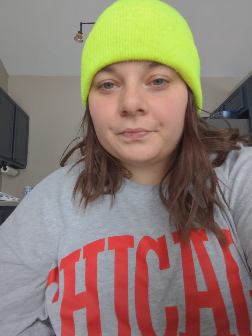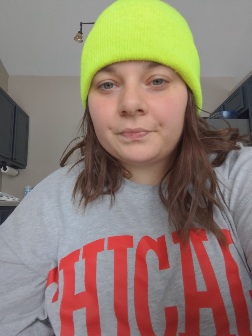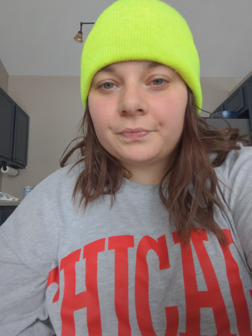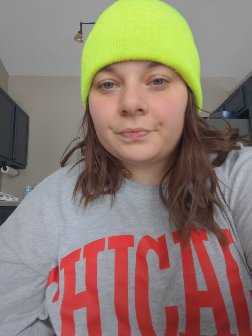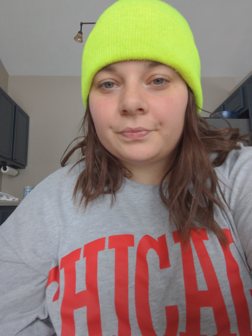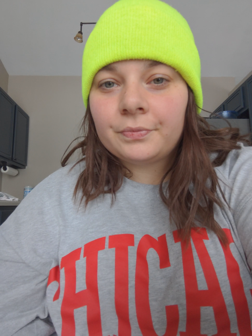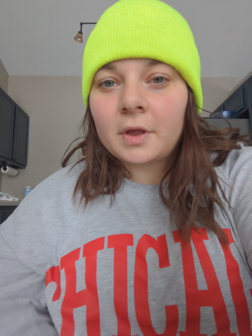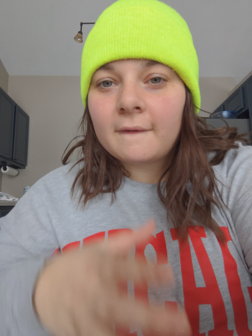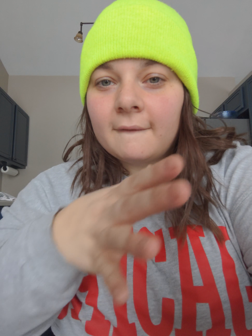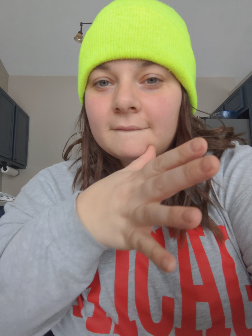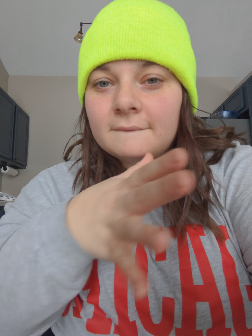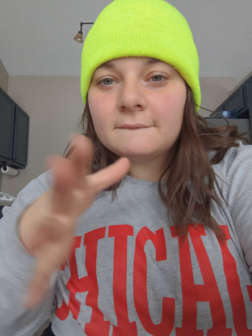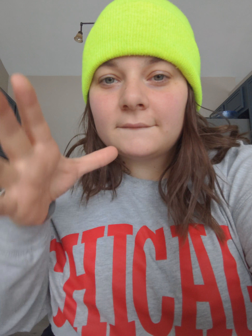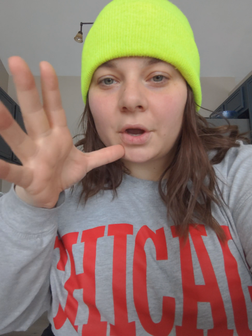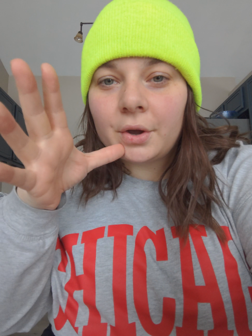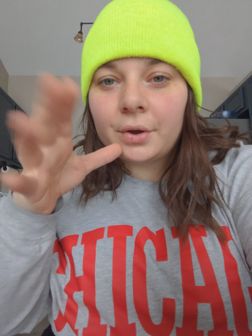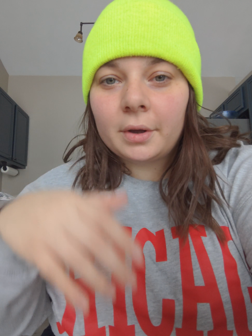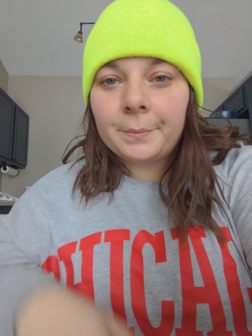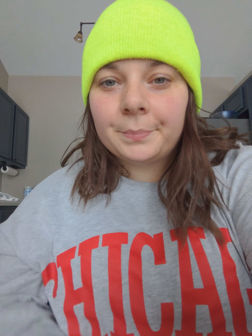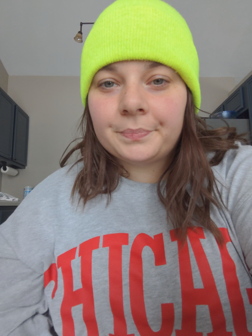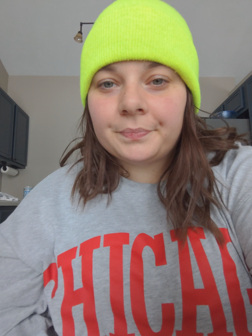farm